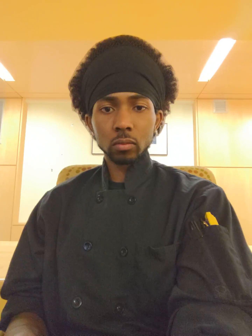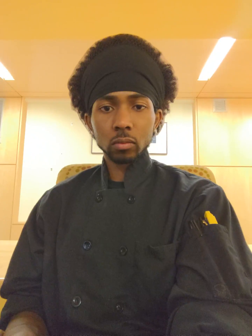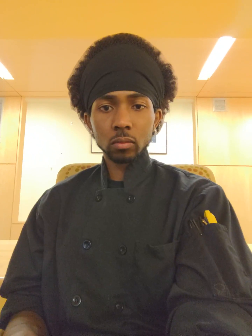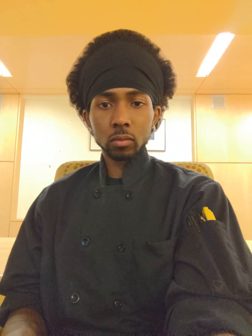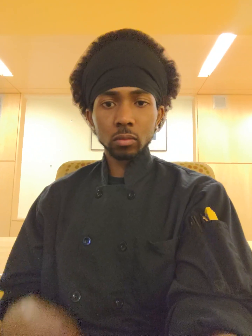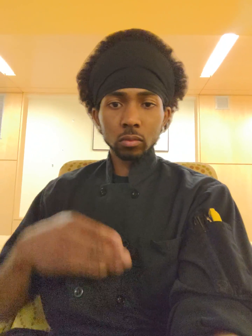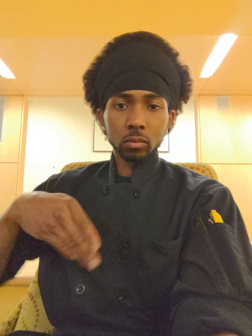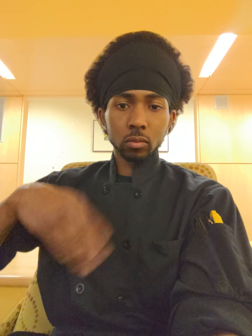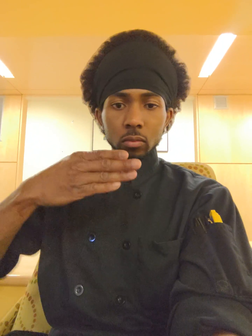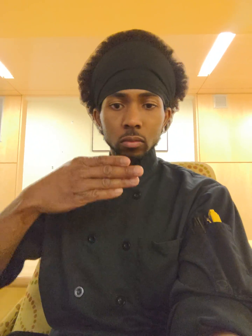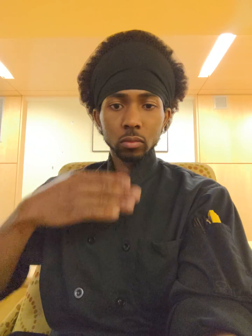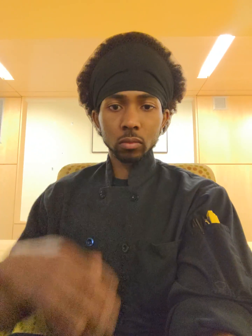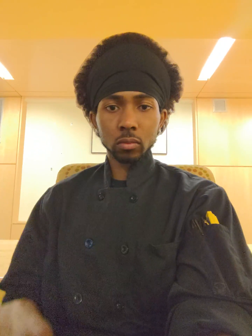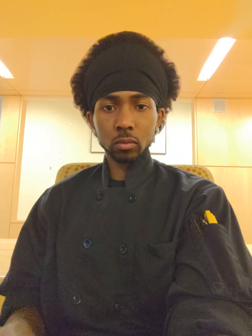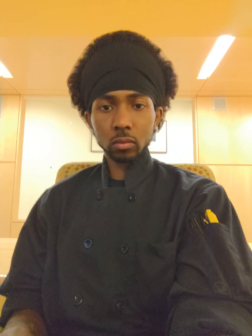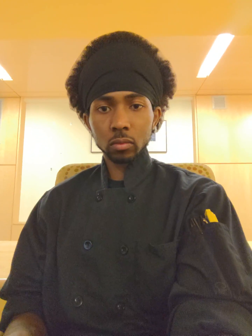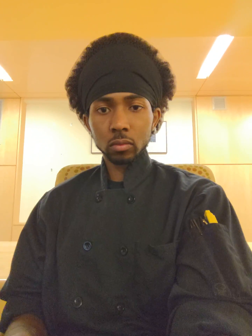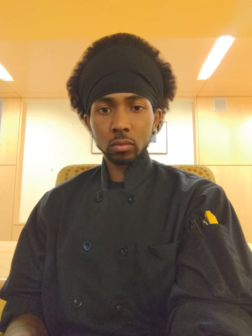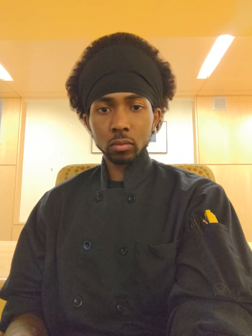kick